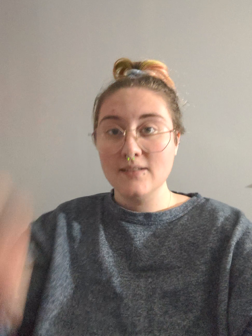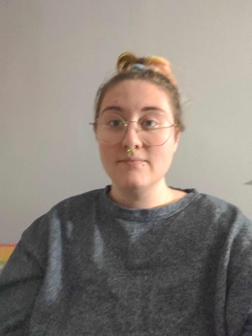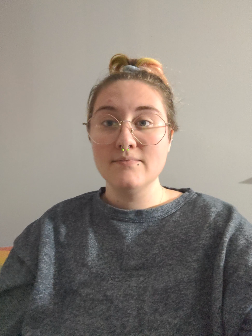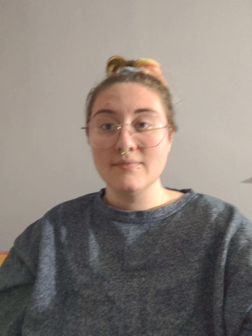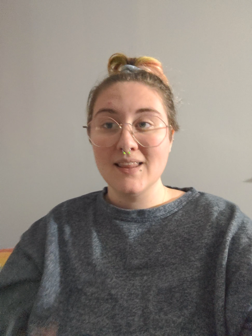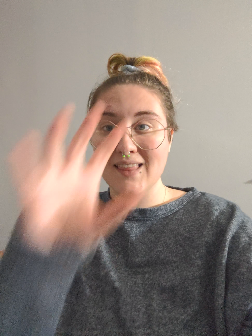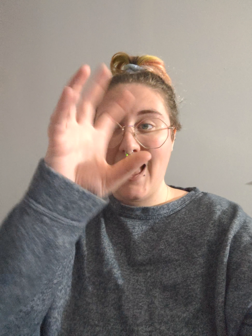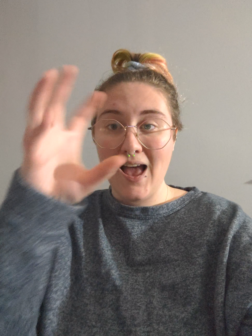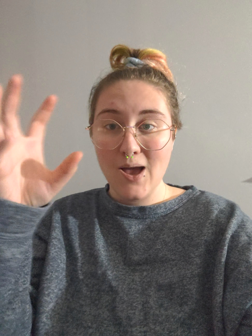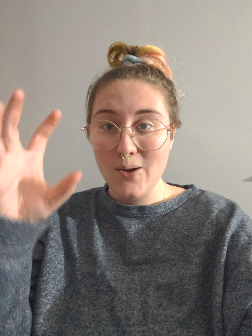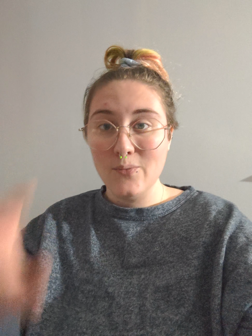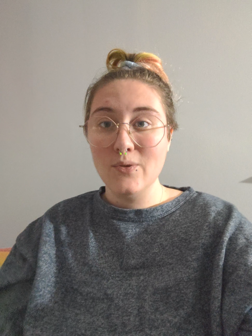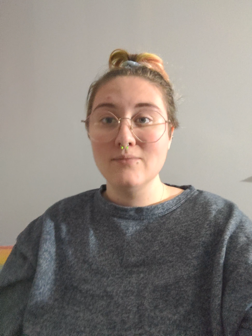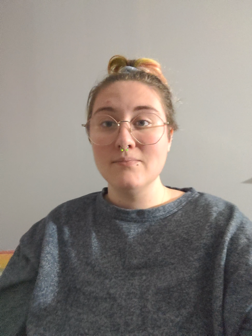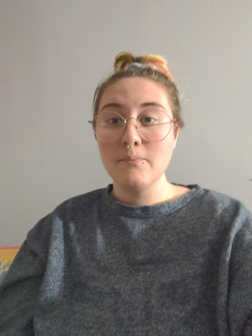cloud